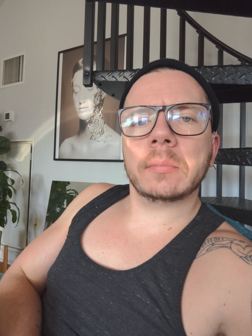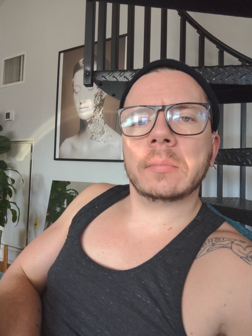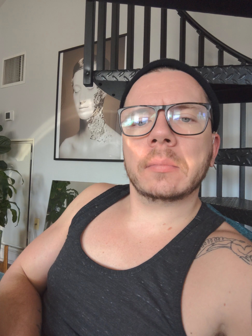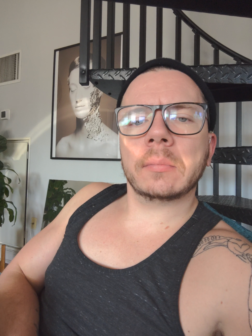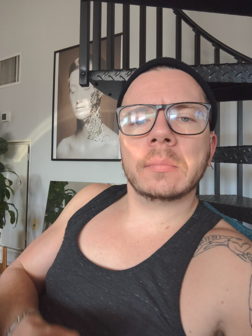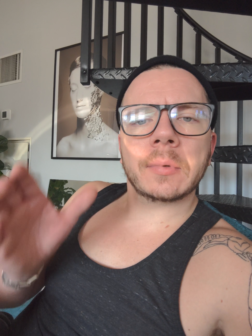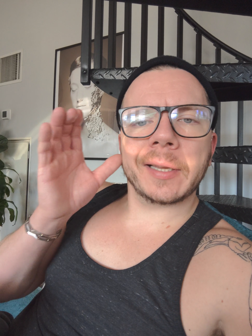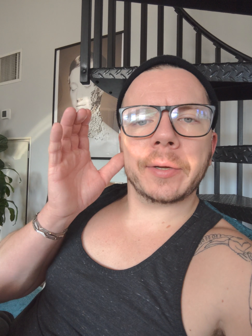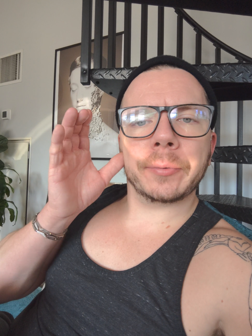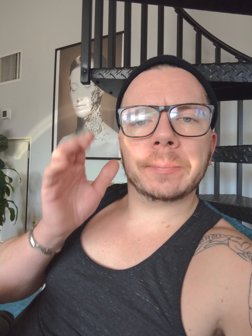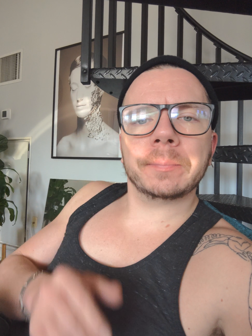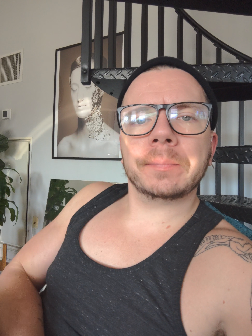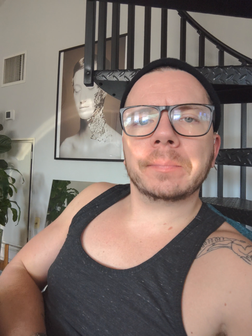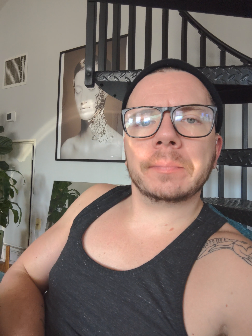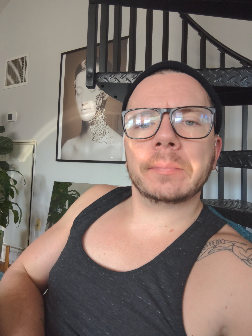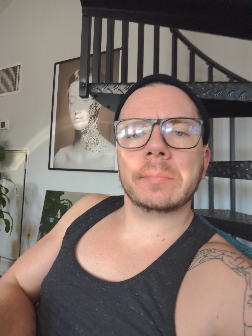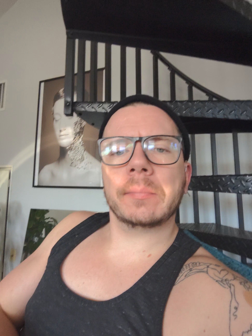hear